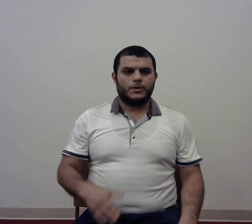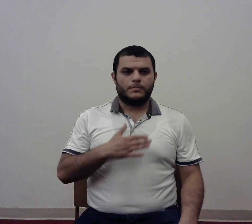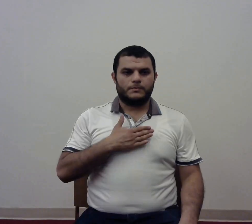mən